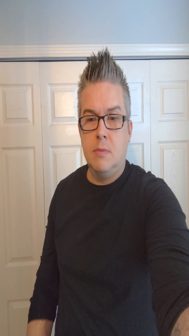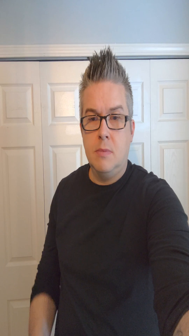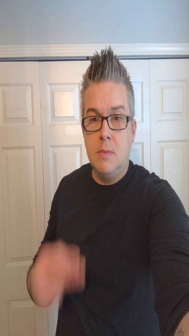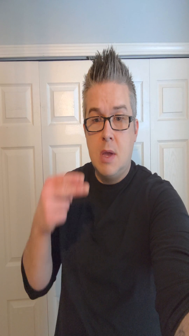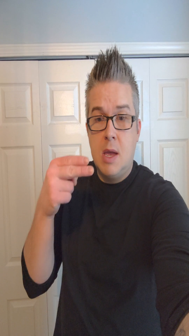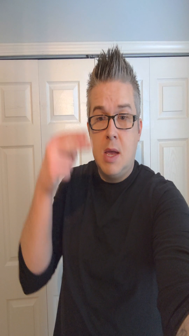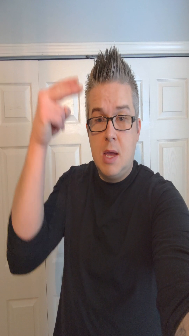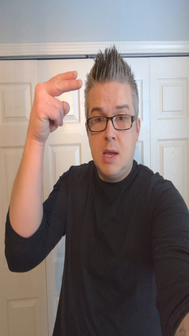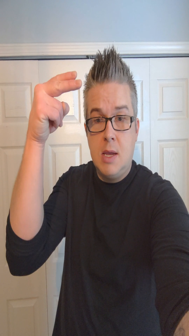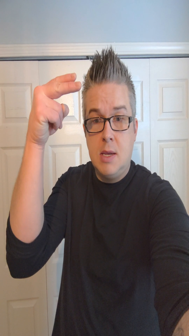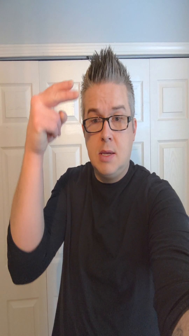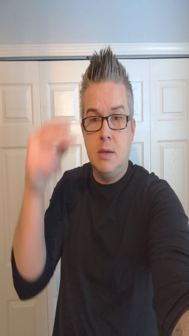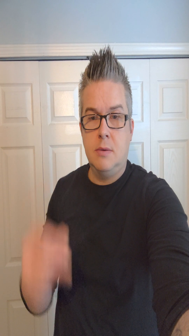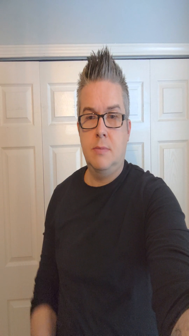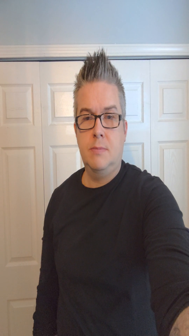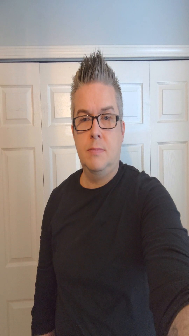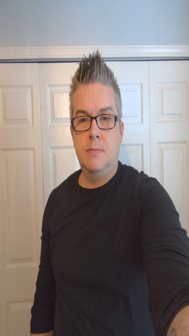high